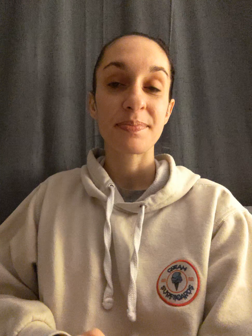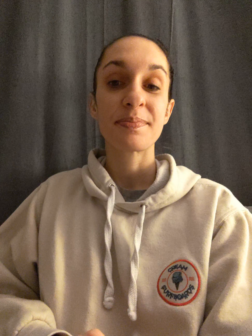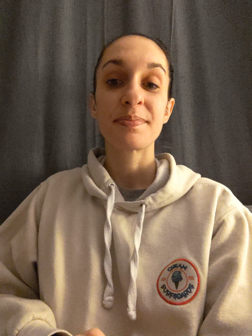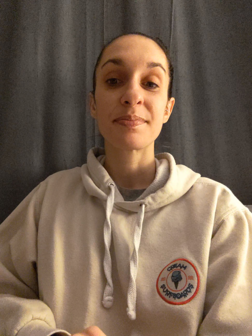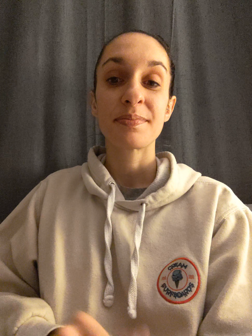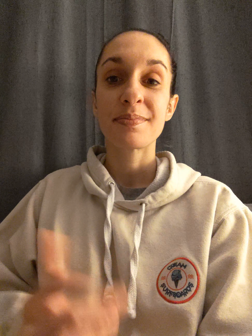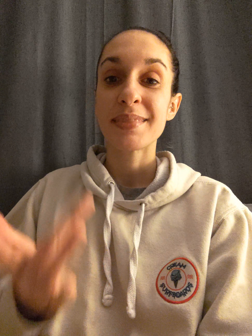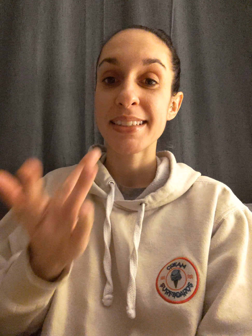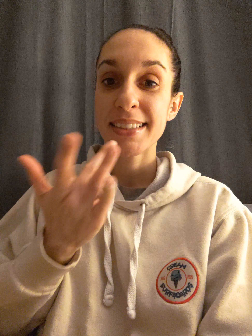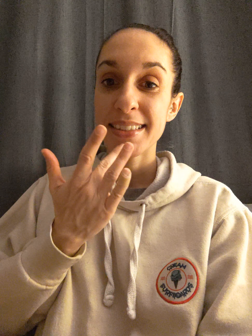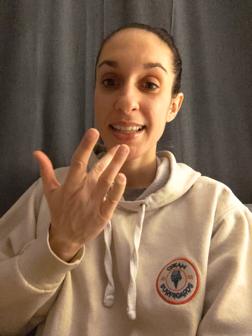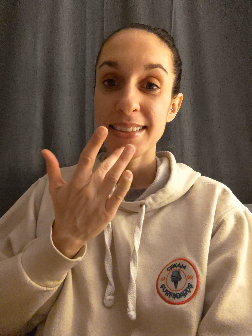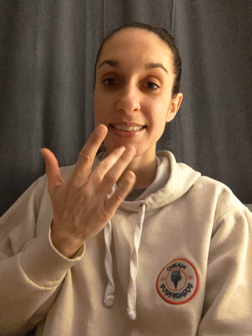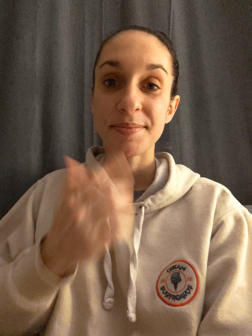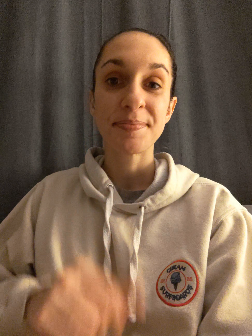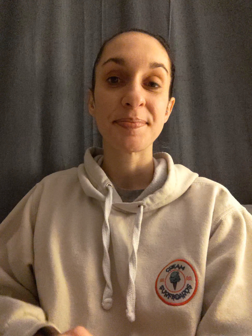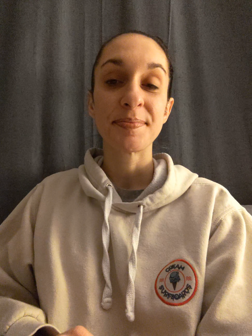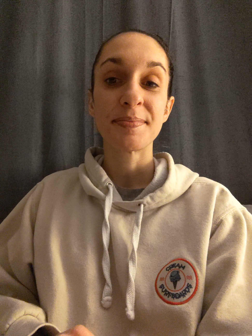taste